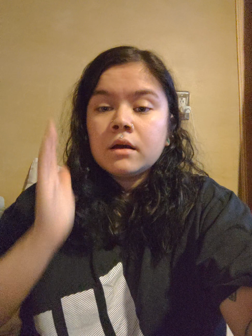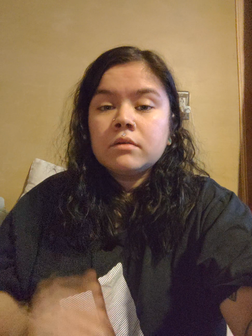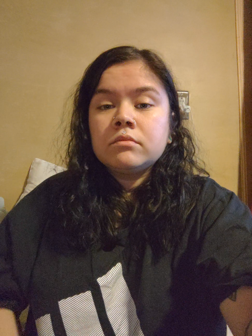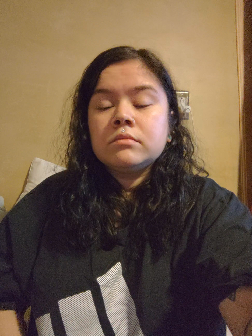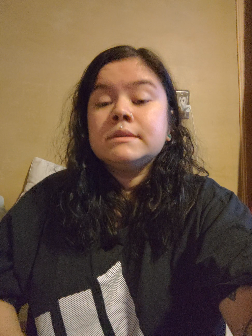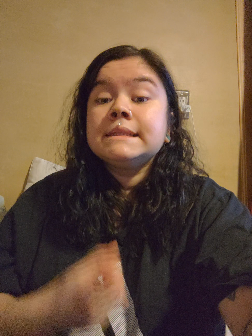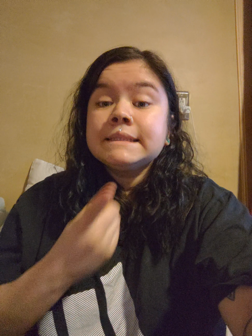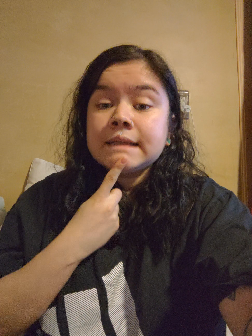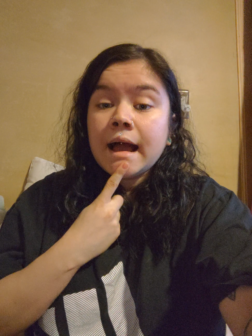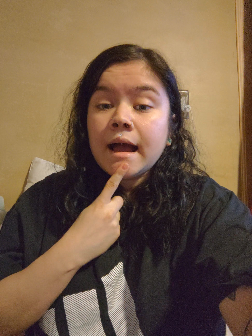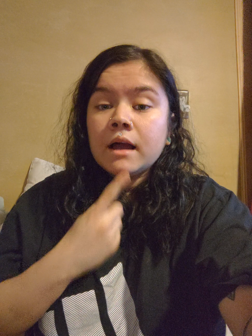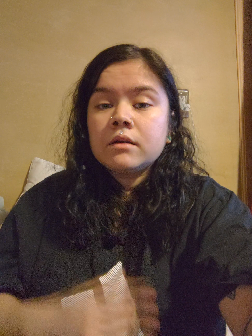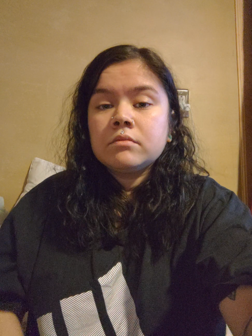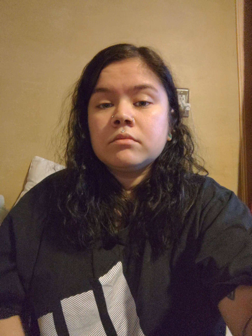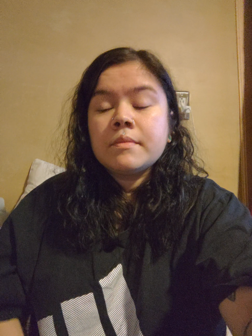say